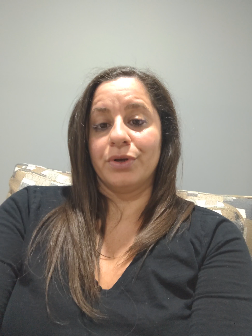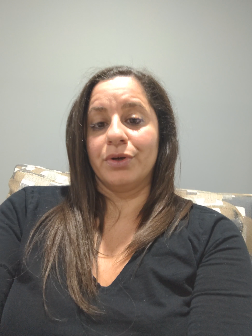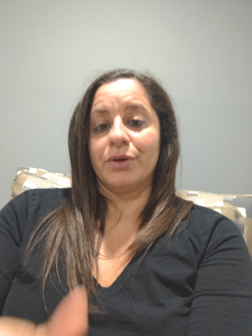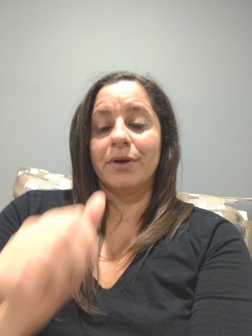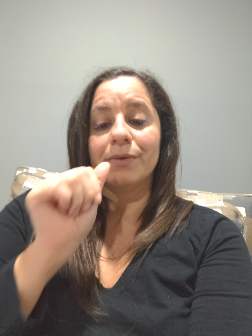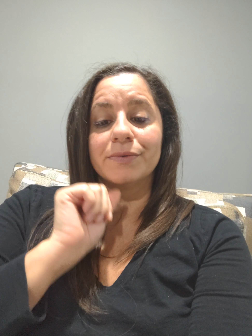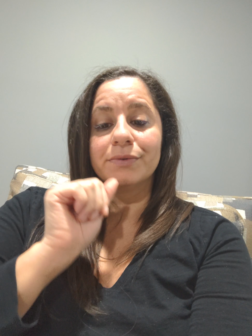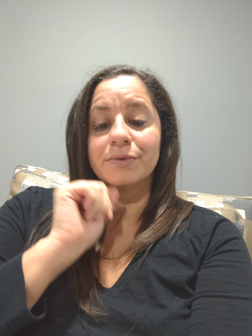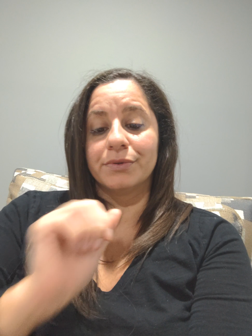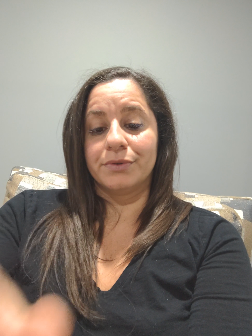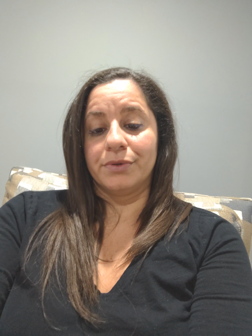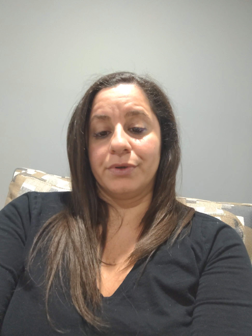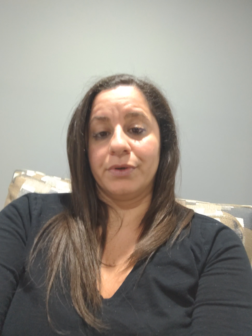aunt